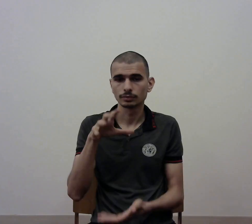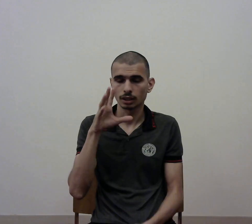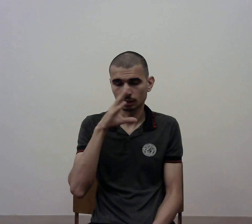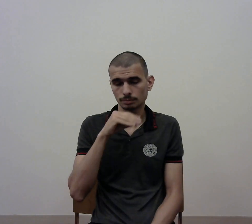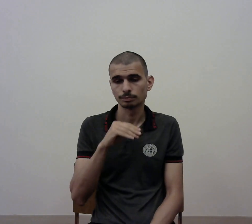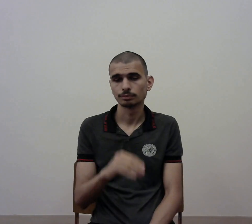bilər